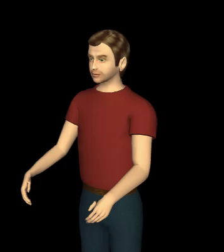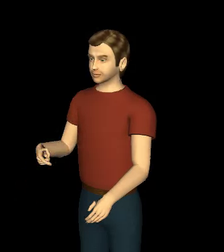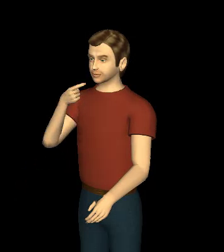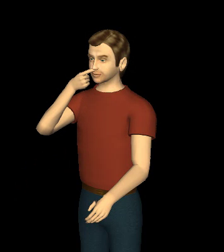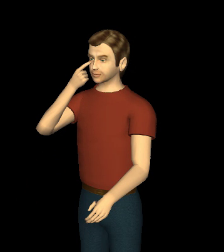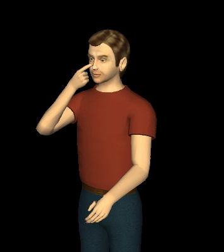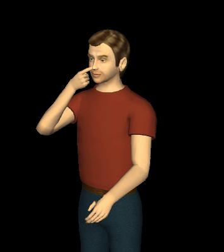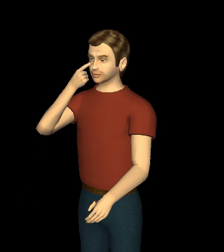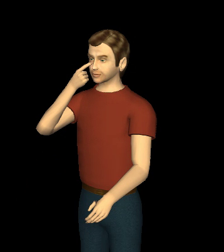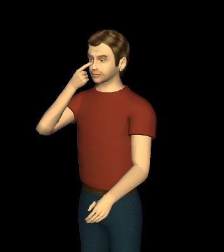يراقب